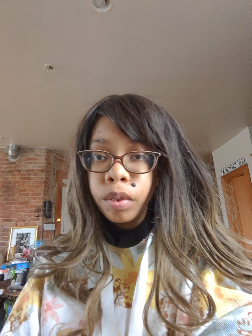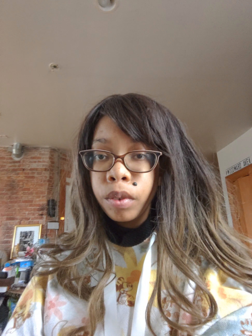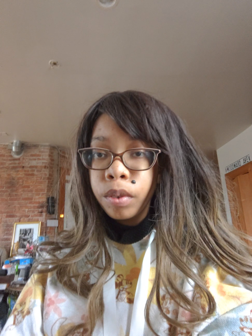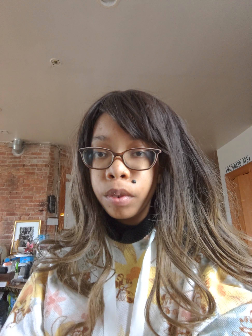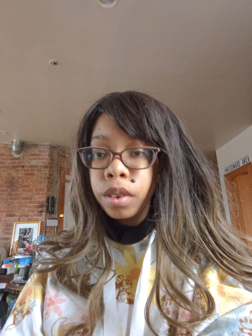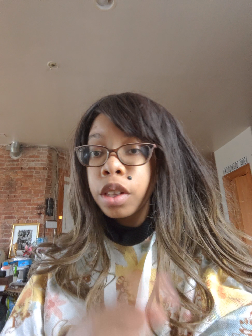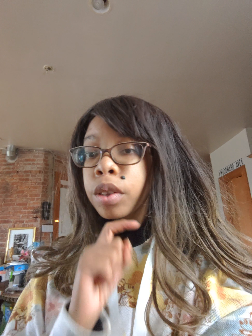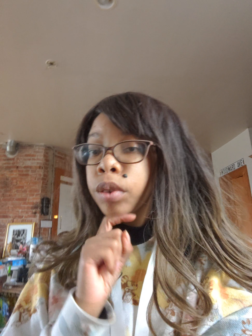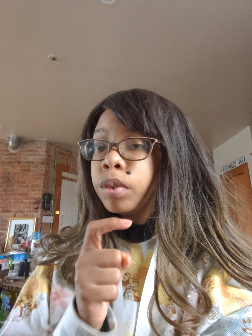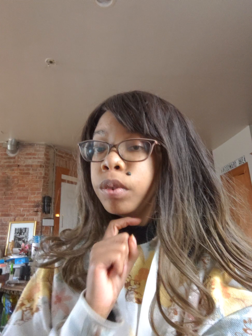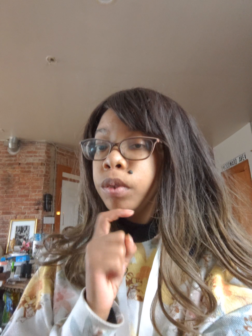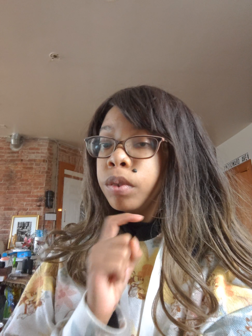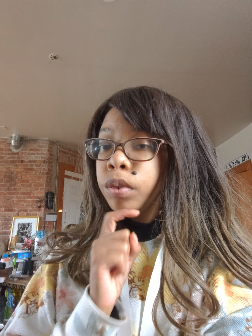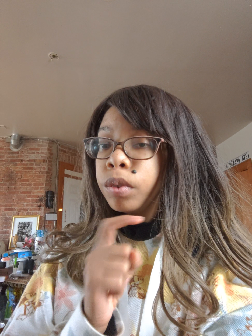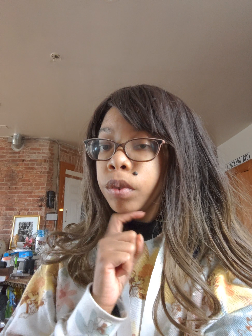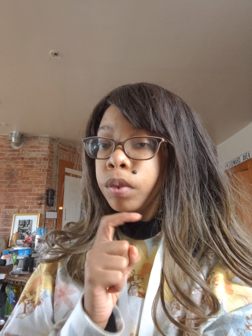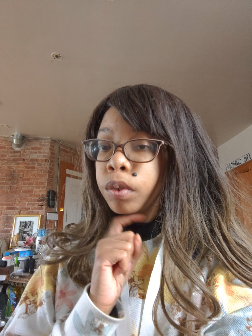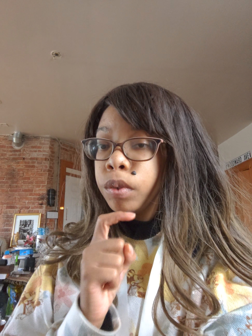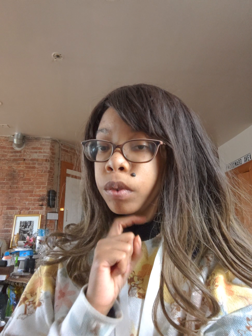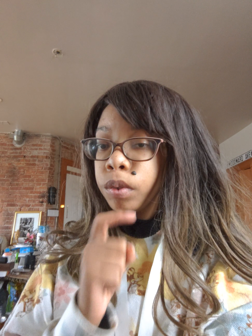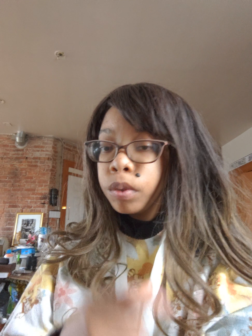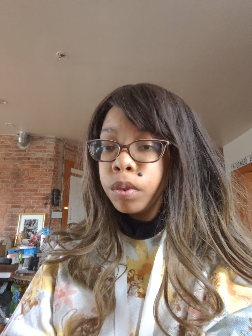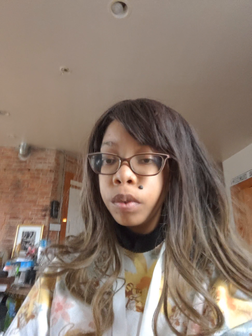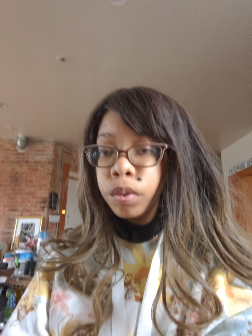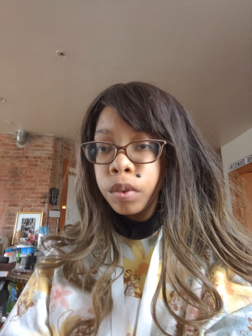garbage